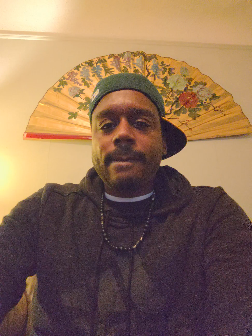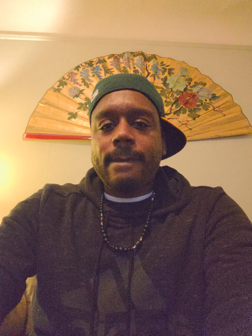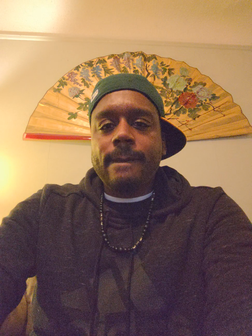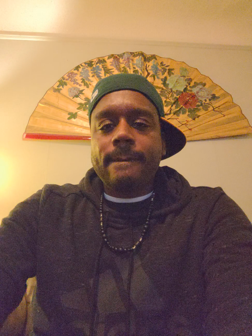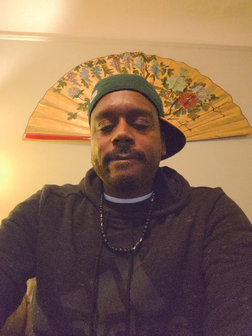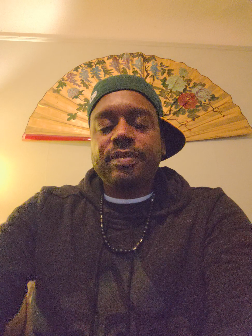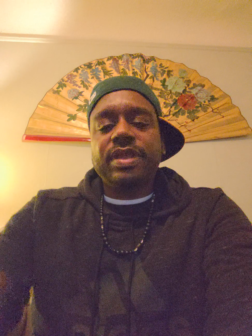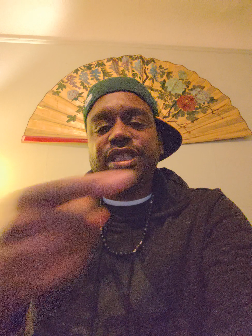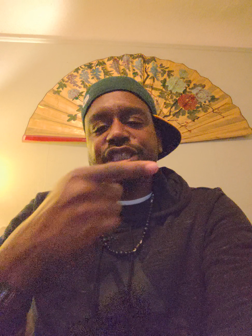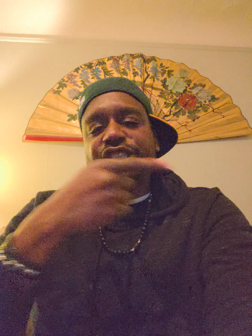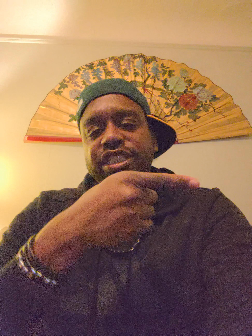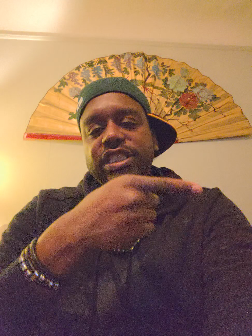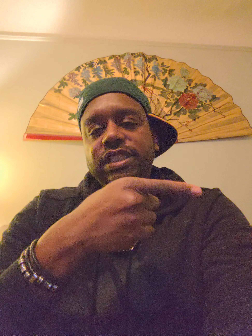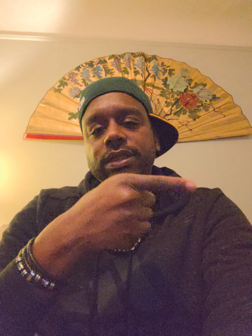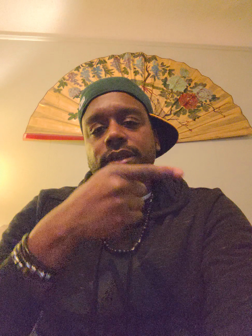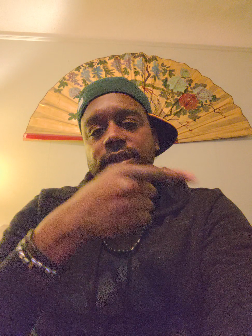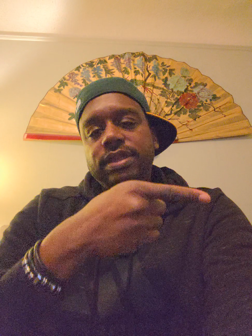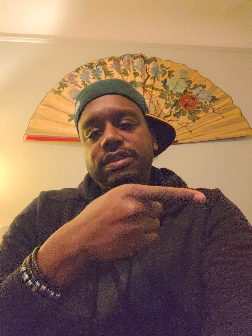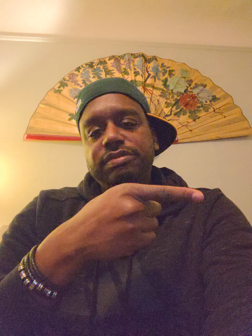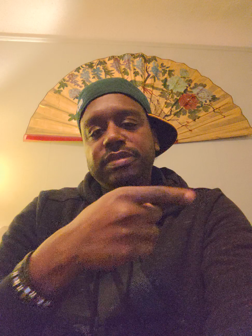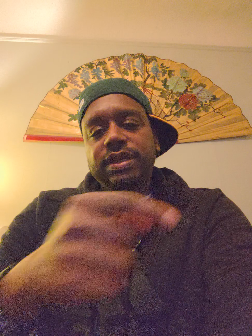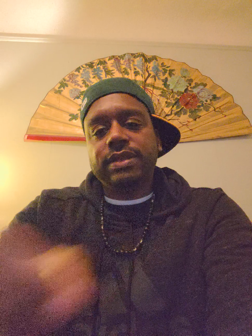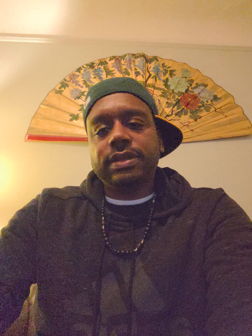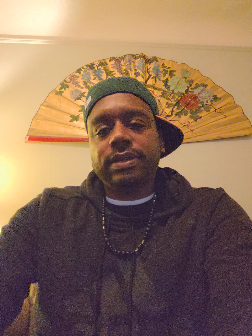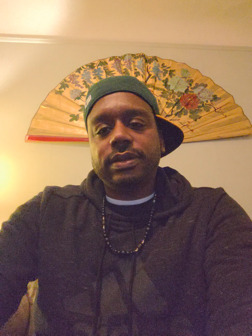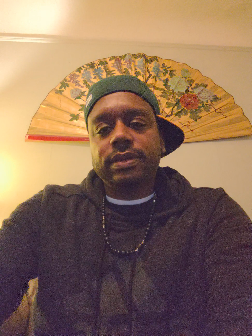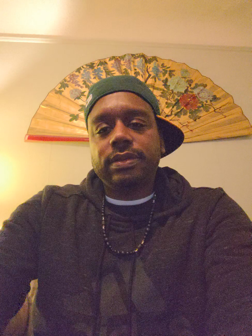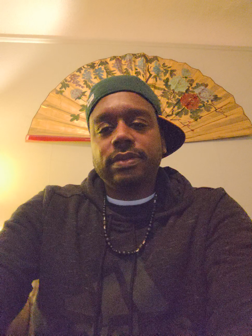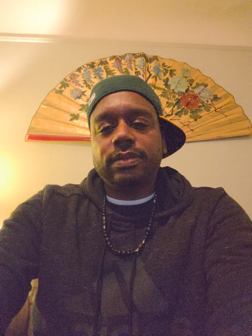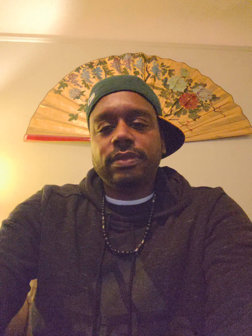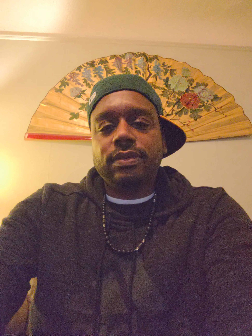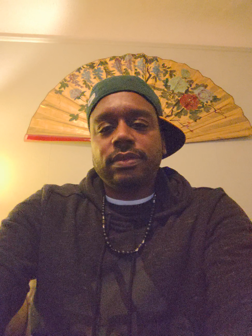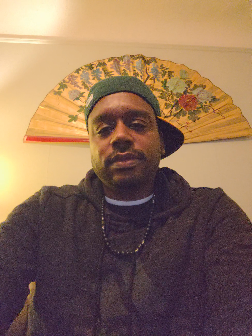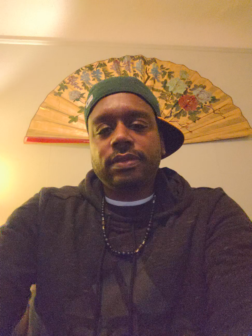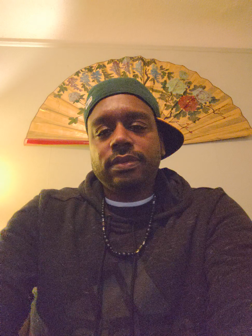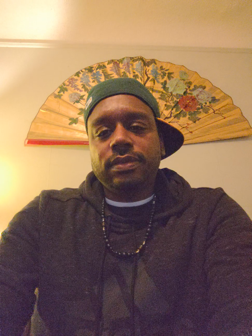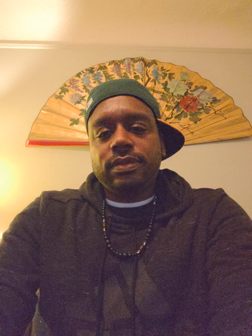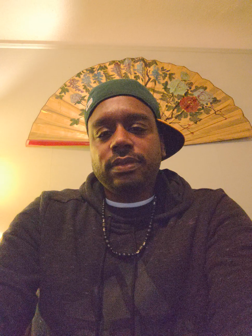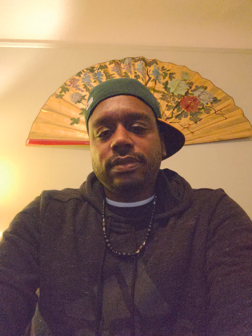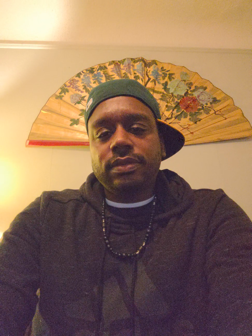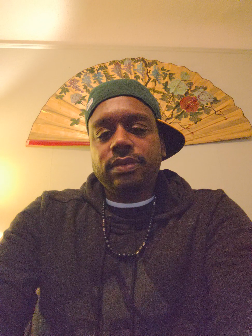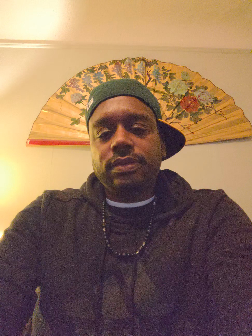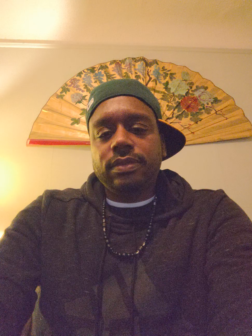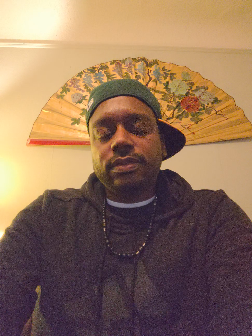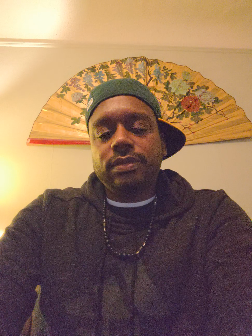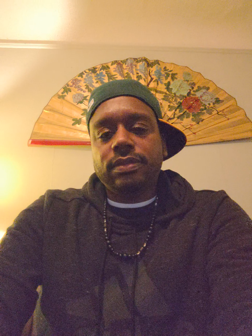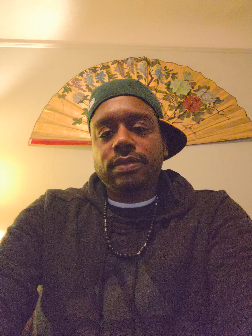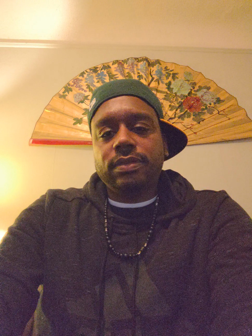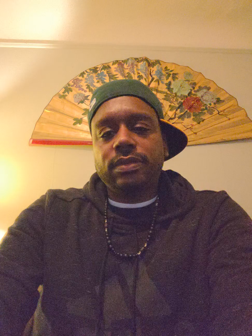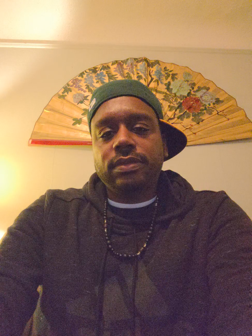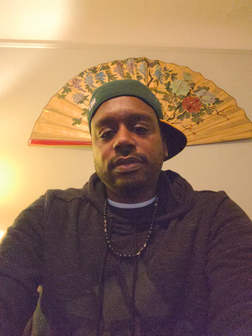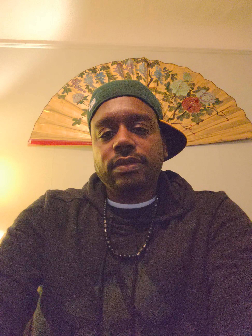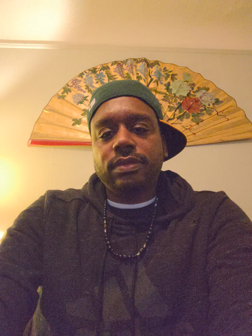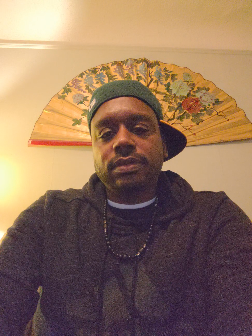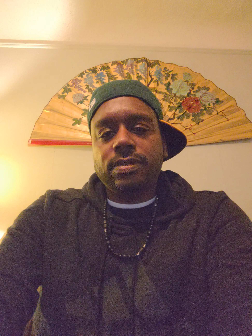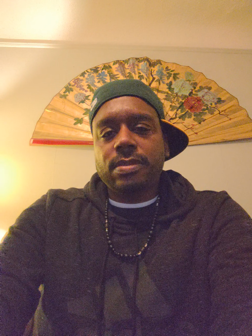he/she/it